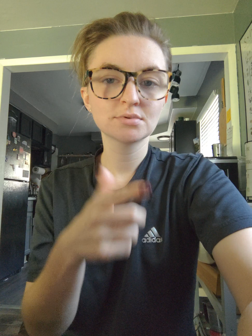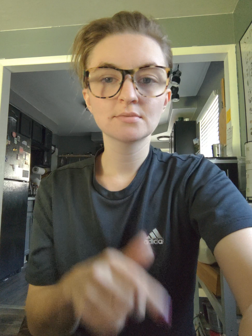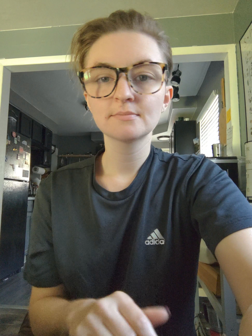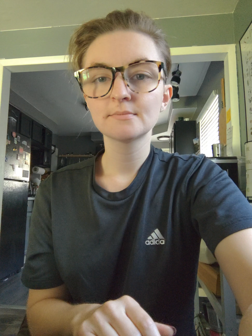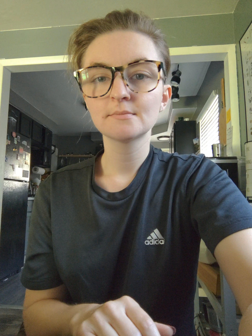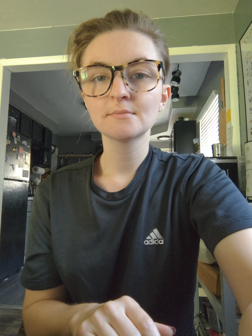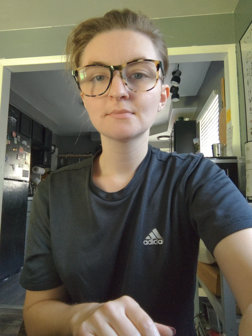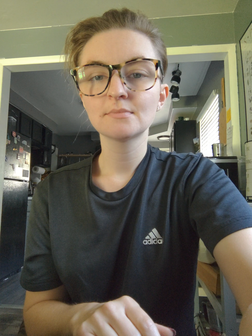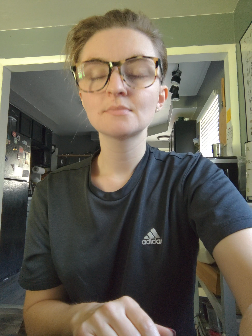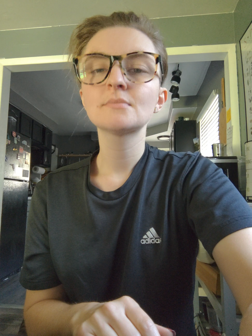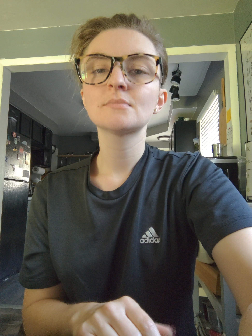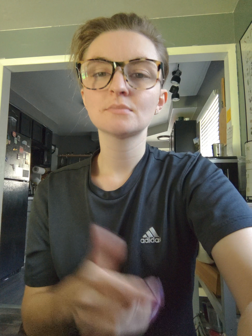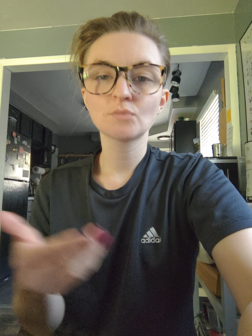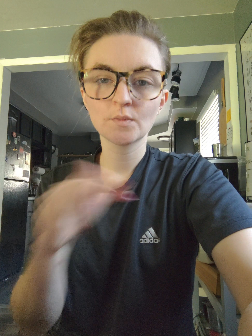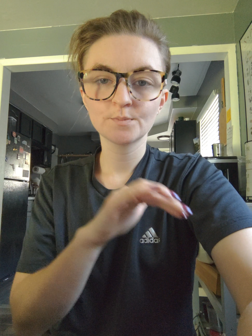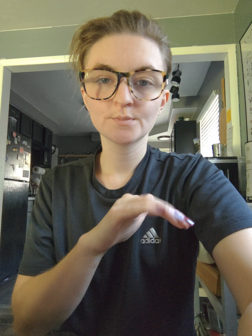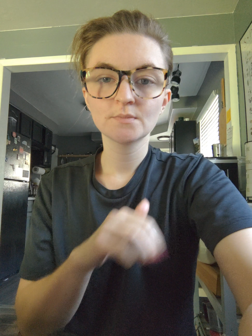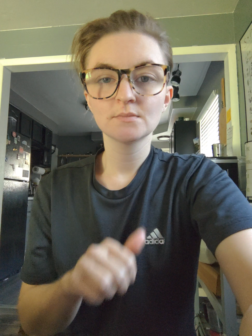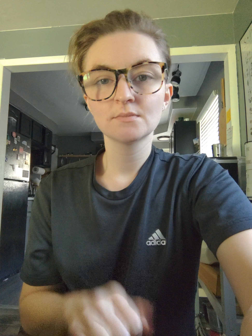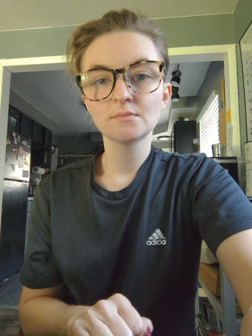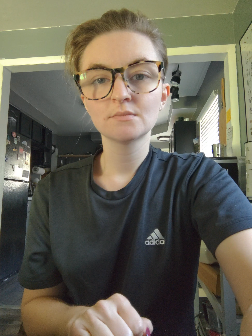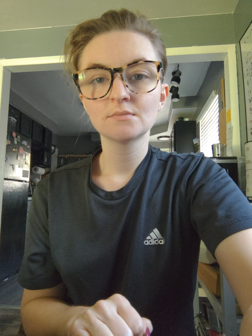cover